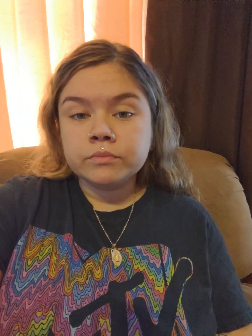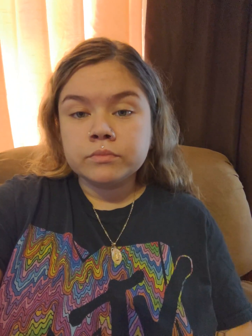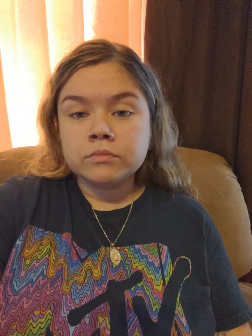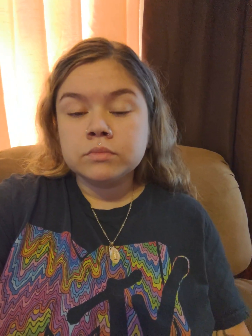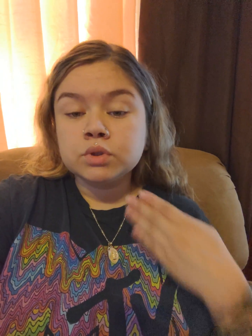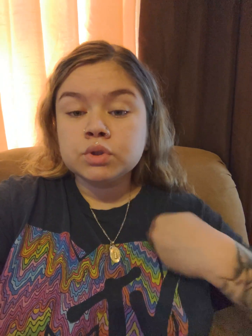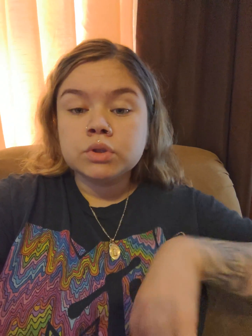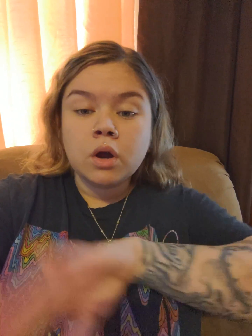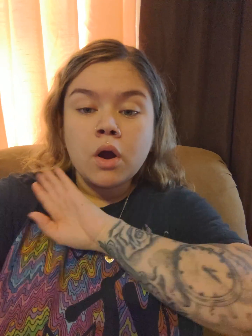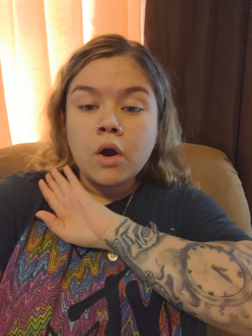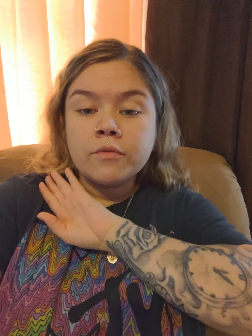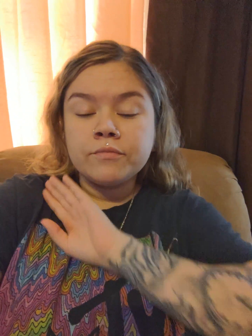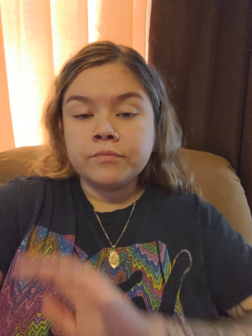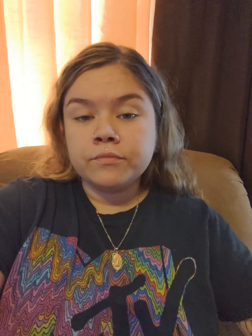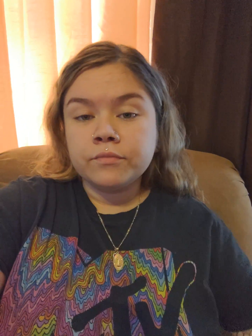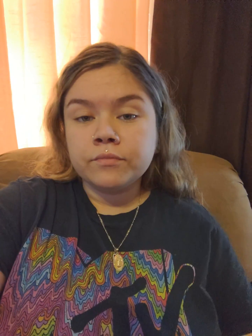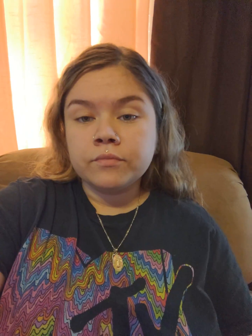scarf